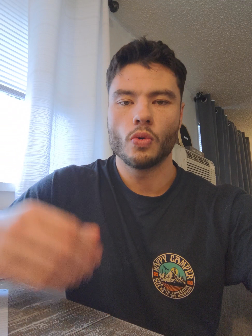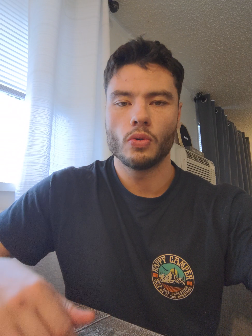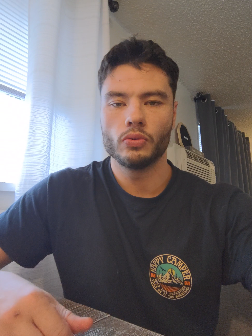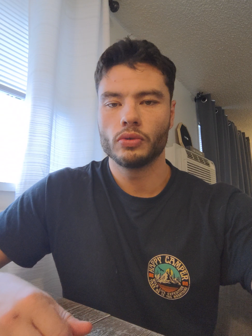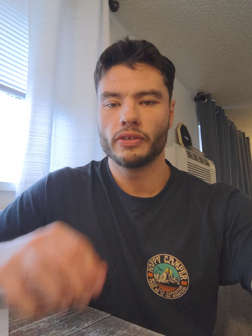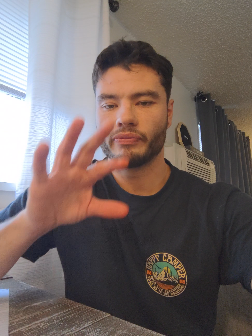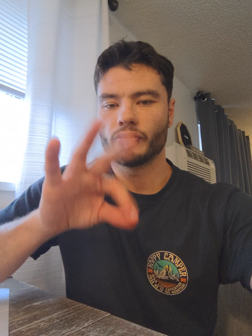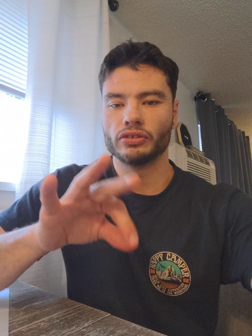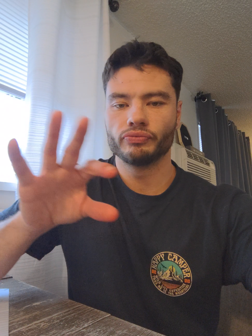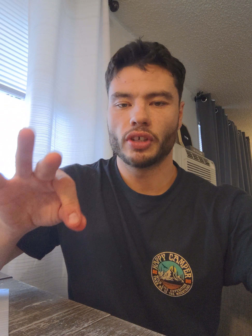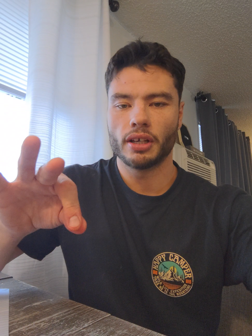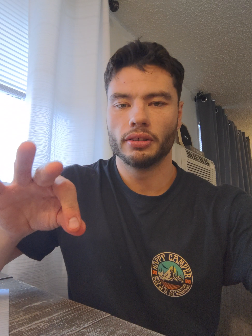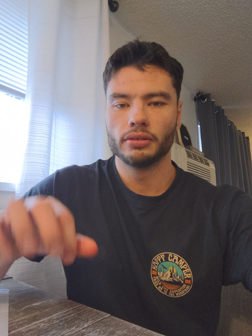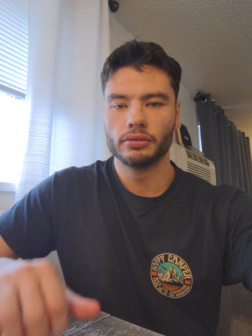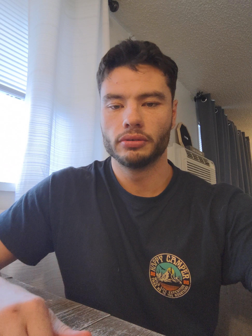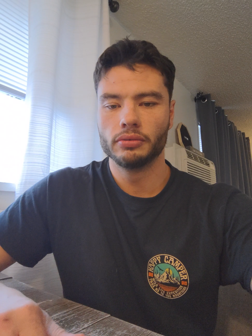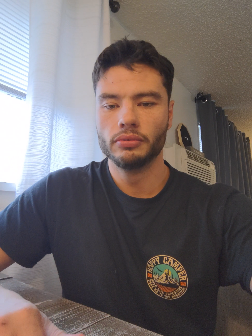french fries